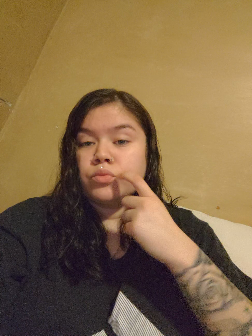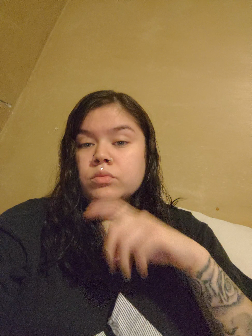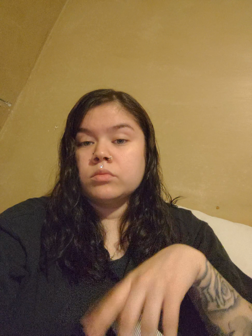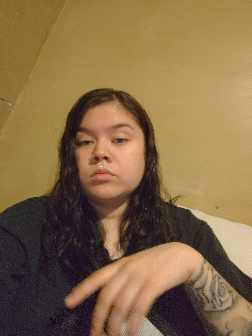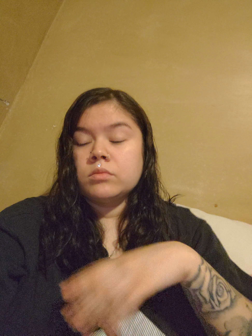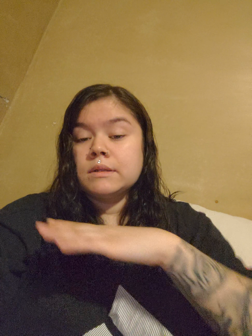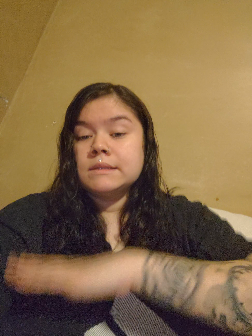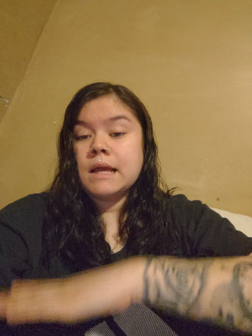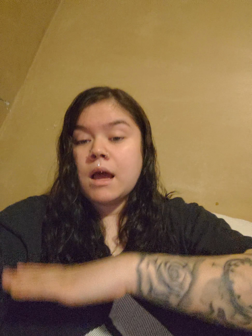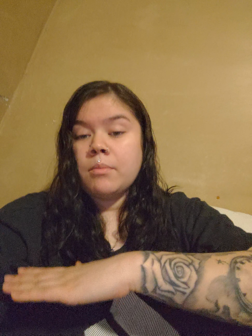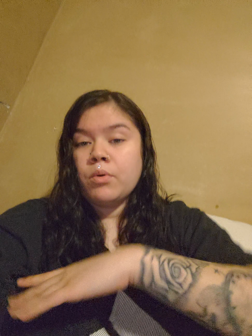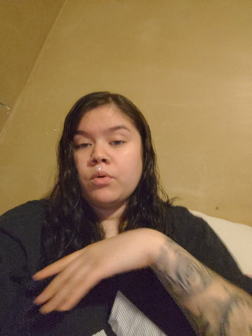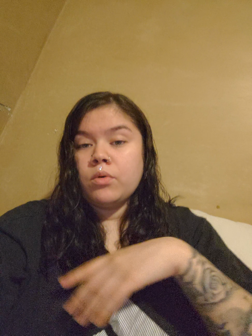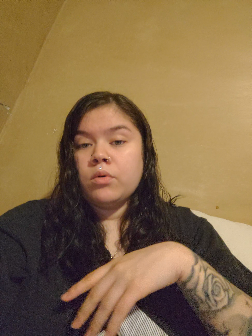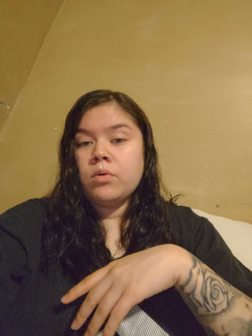table